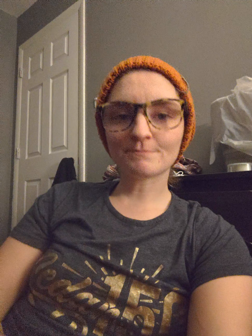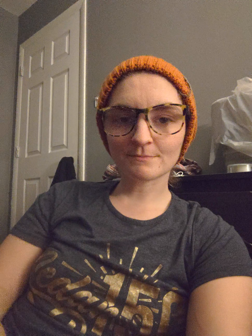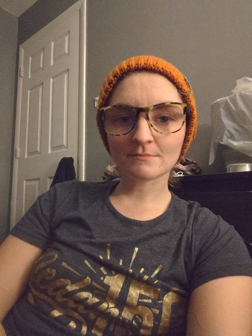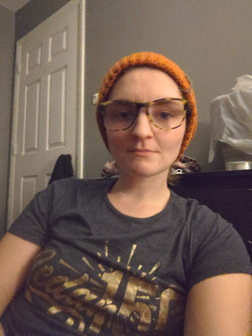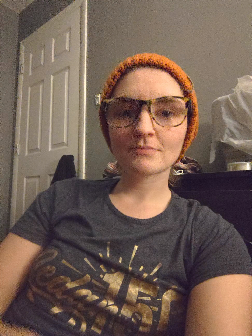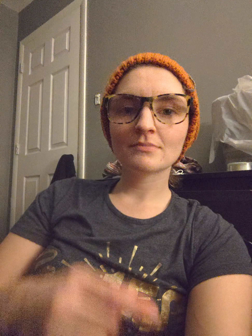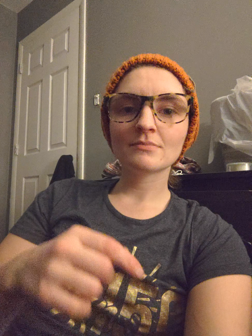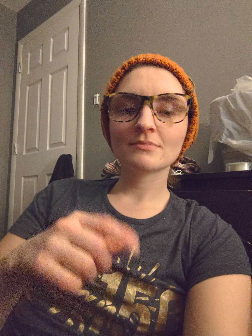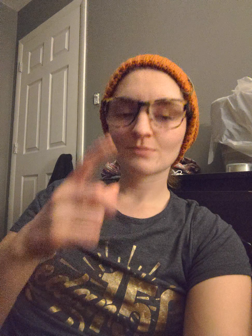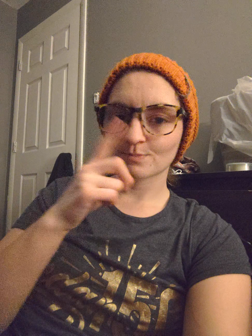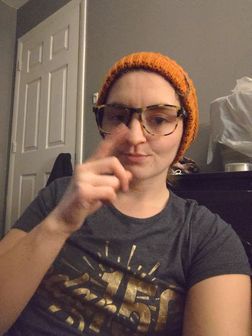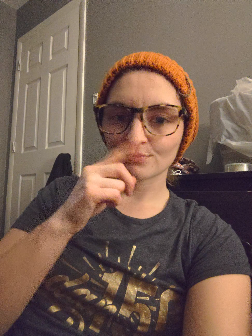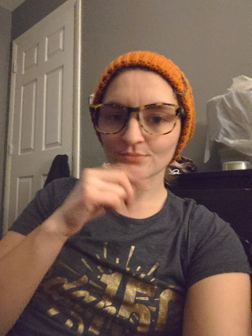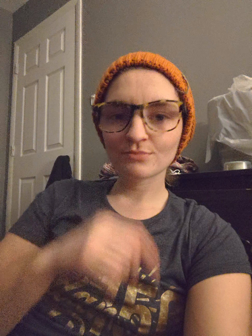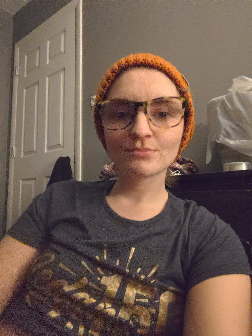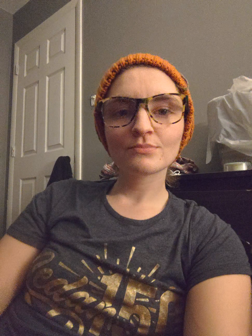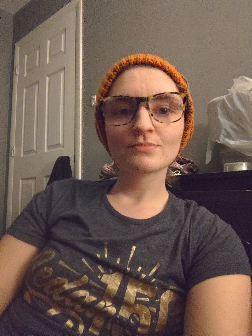mouse